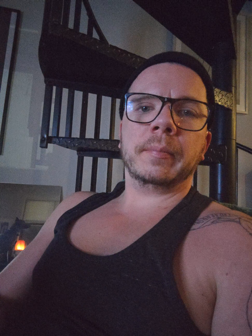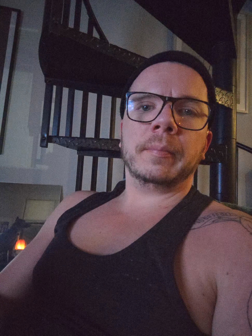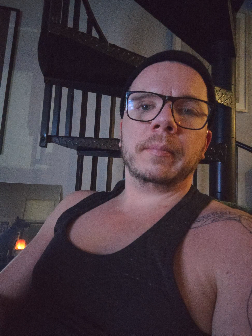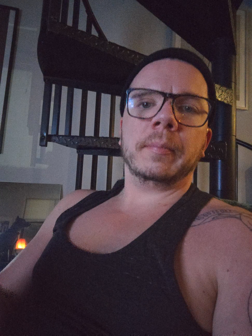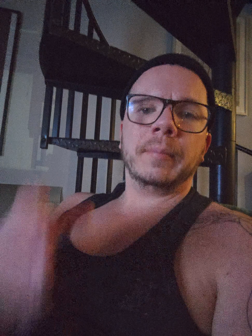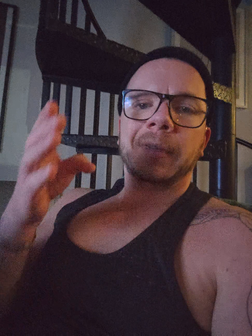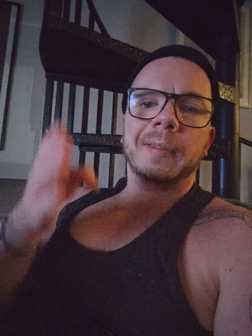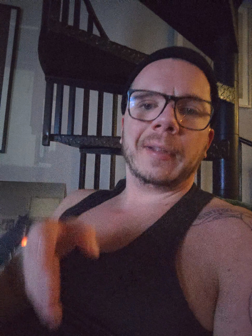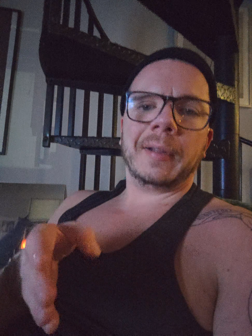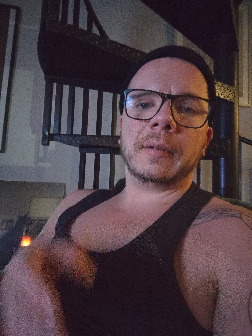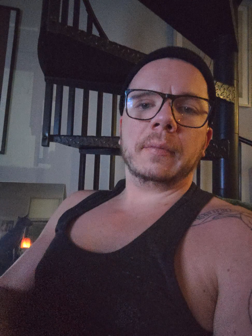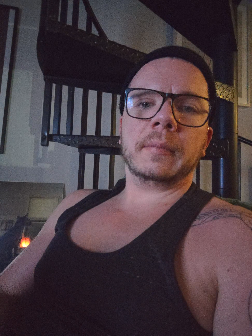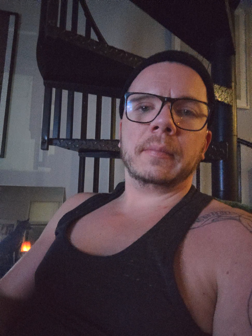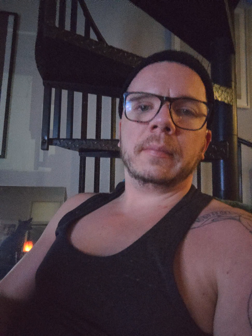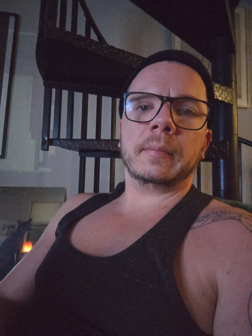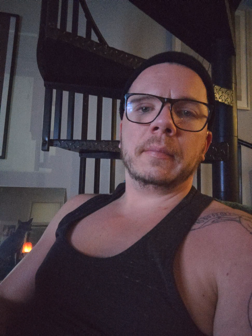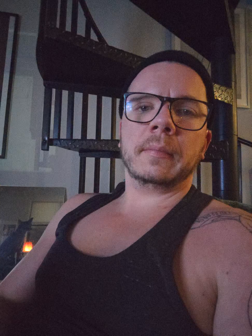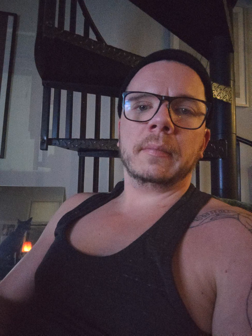beside